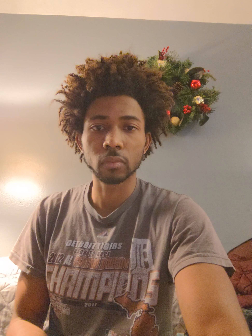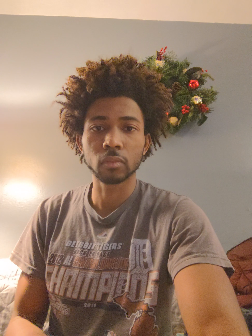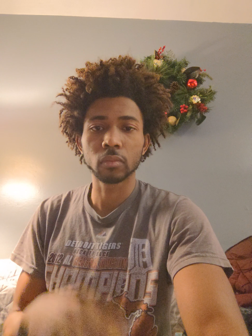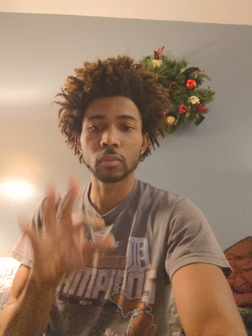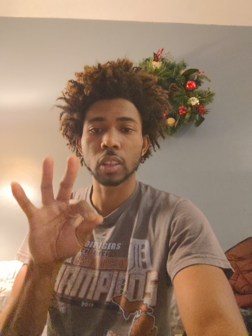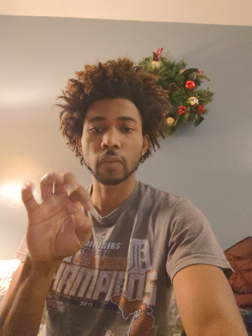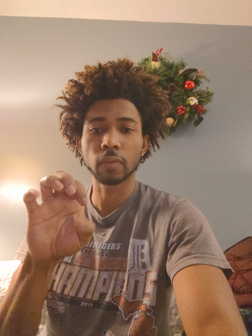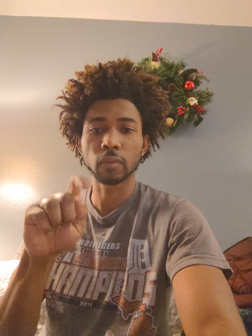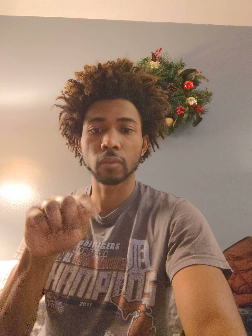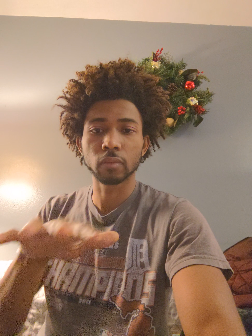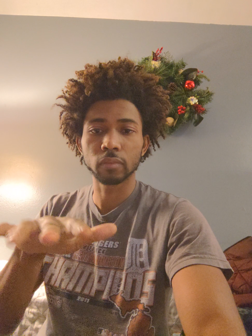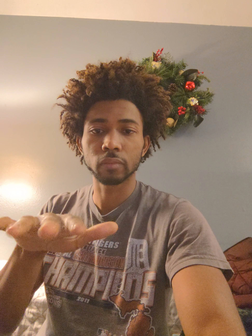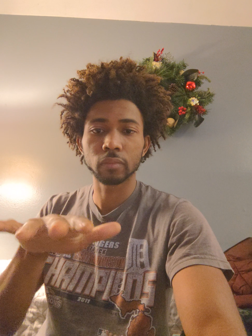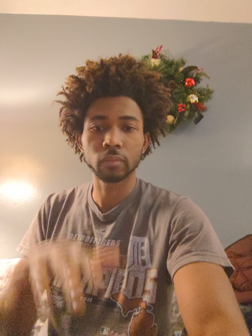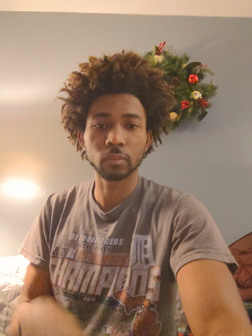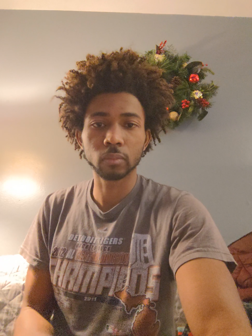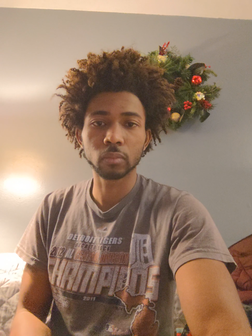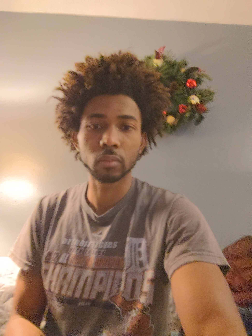feet